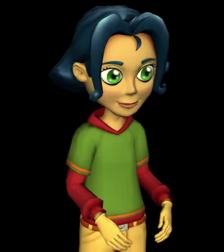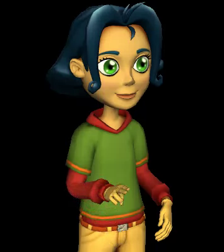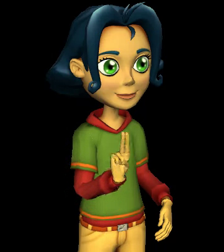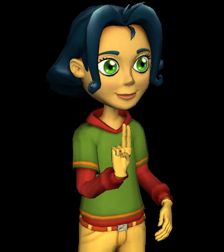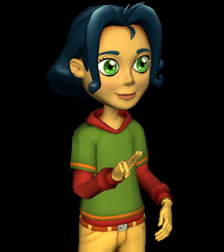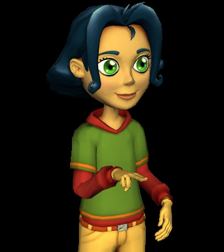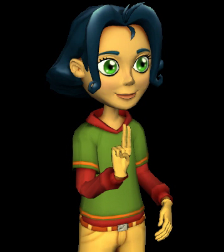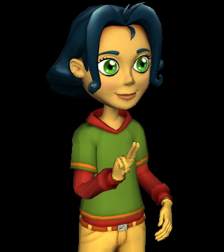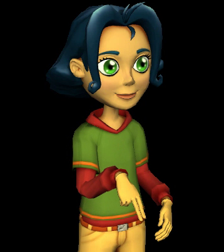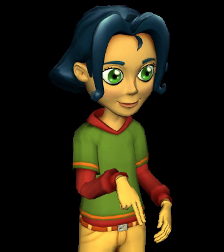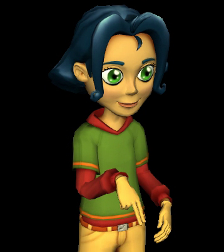رسم